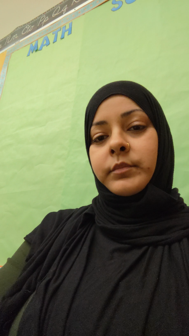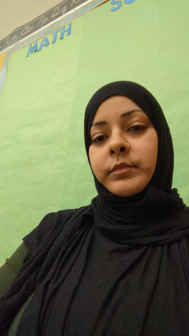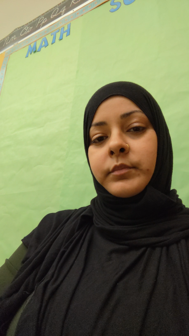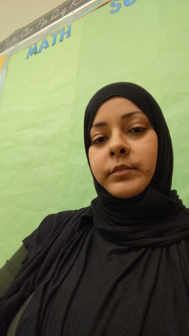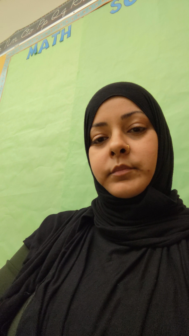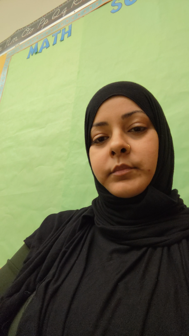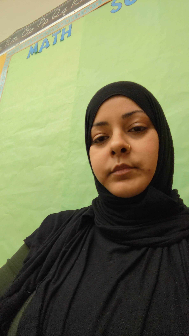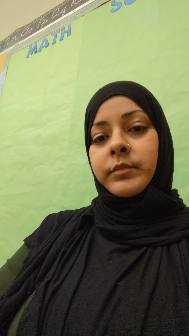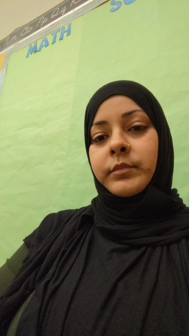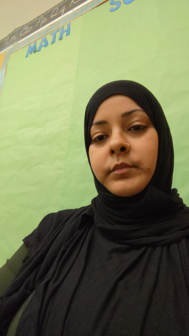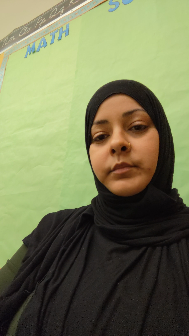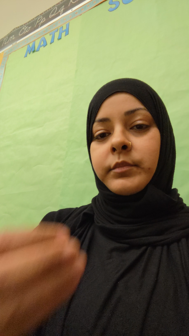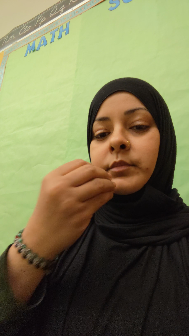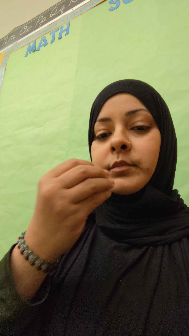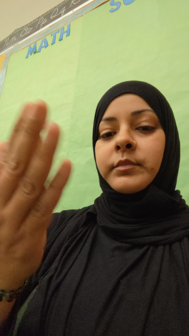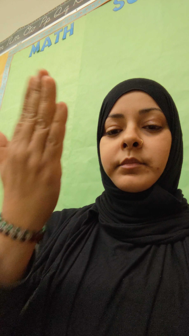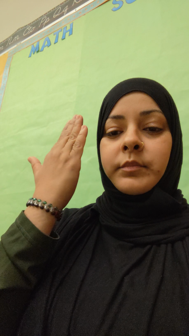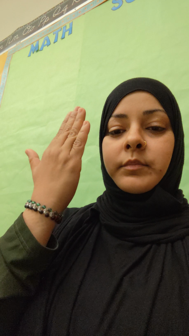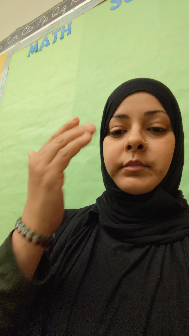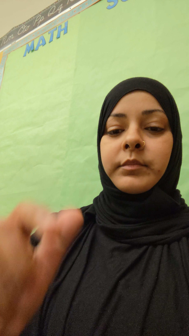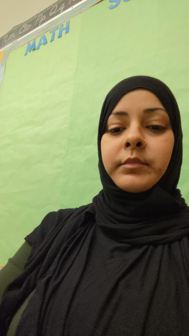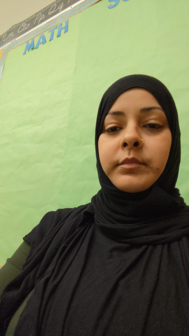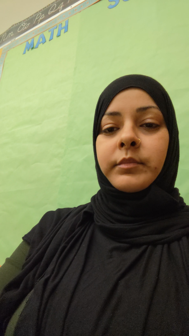breakfast